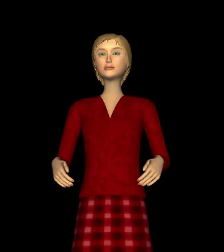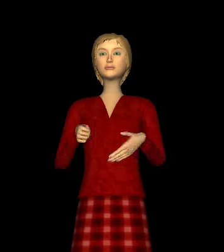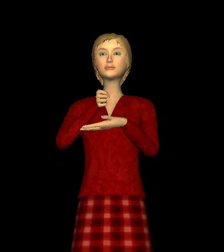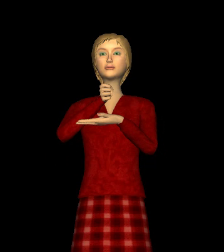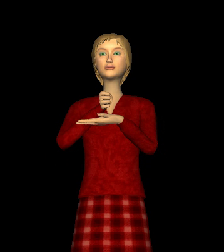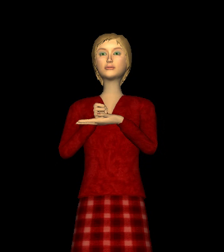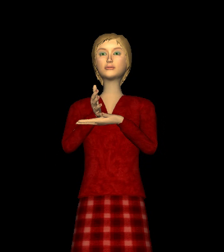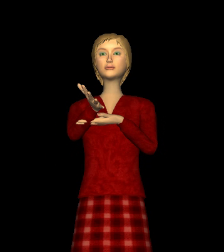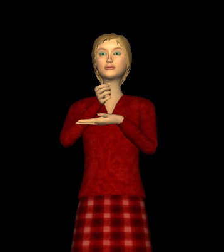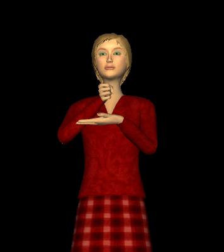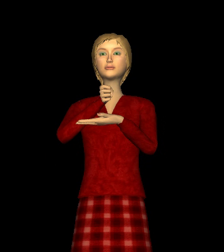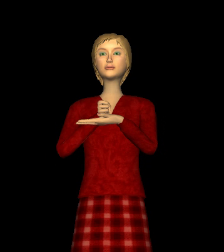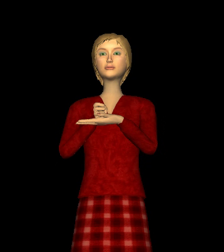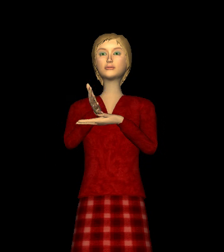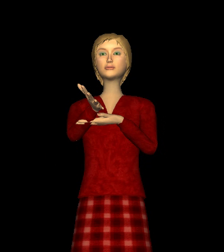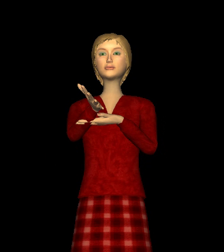معلومة